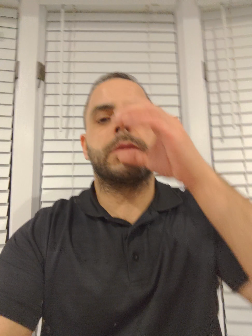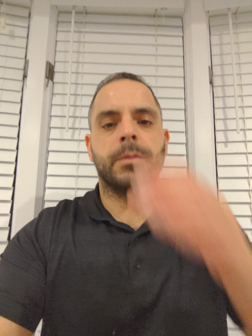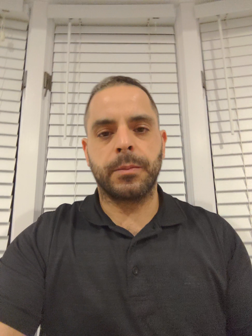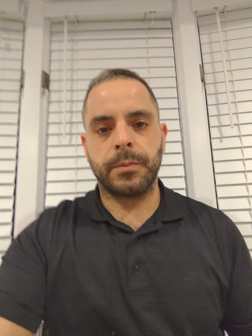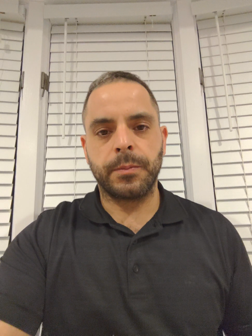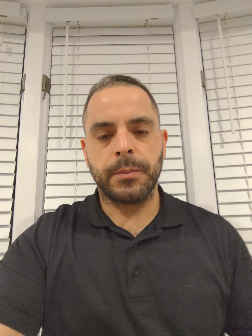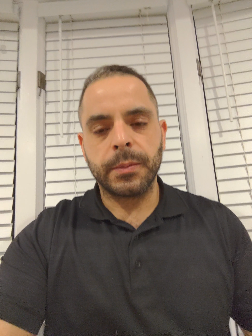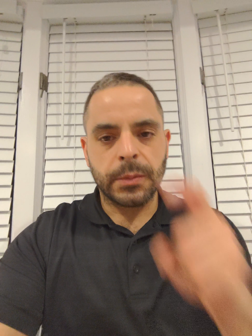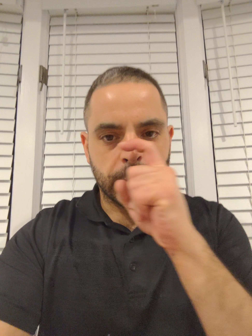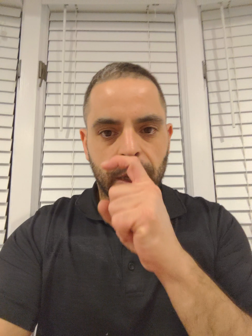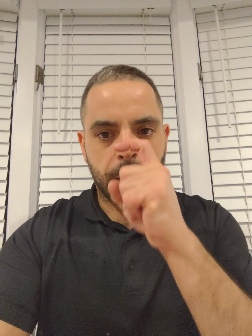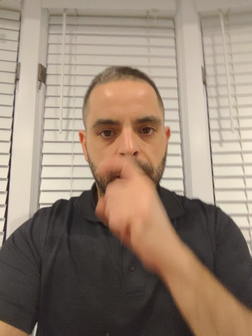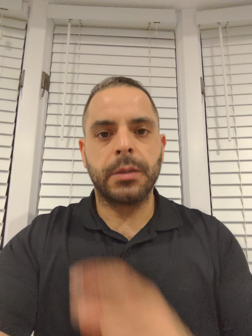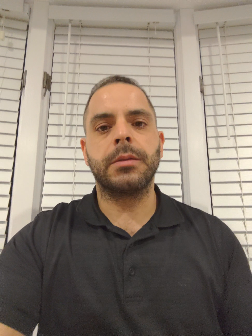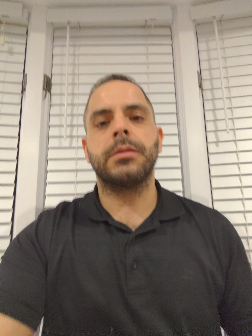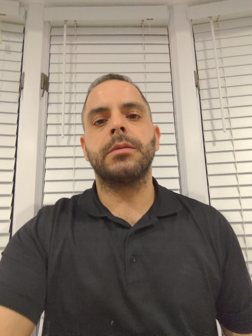doll